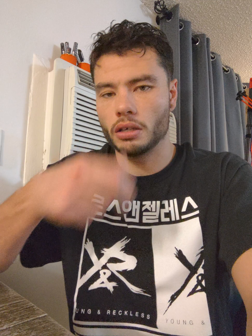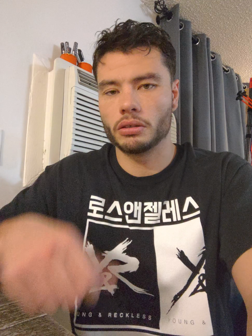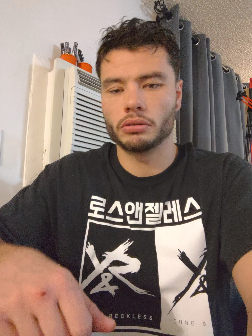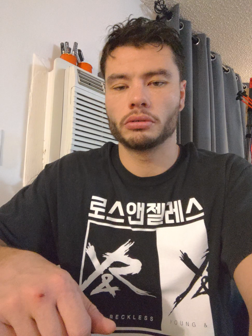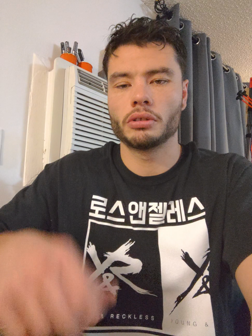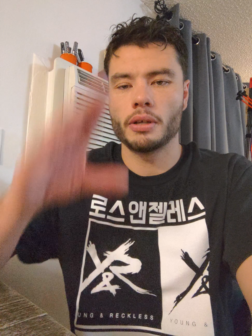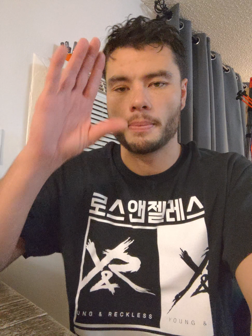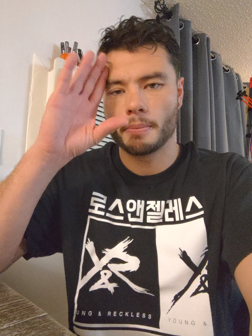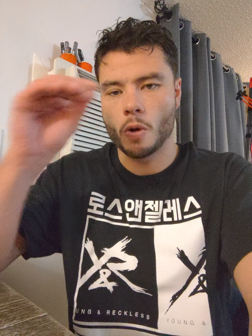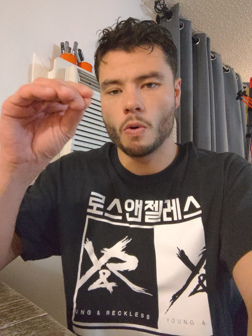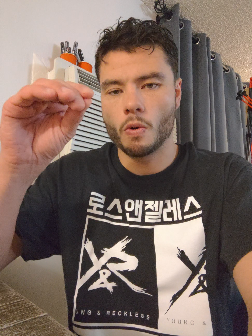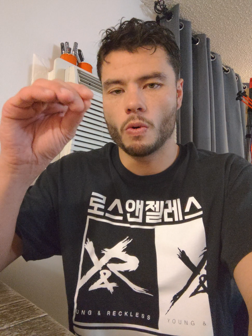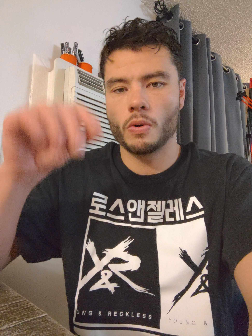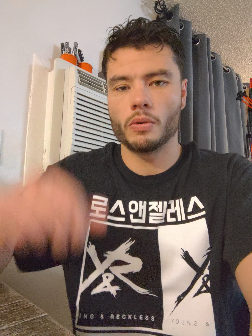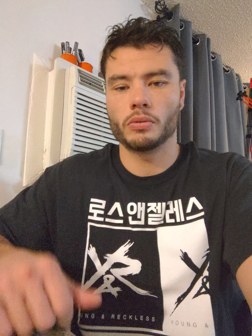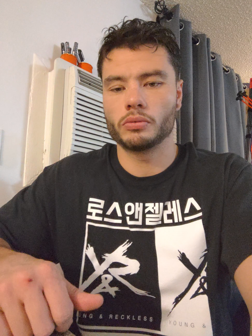boy